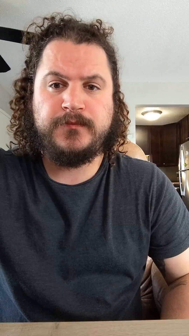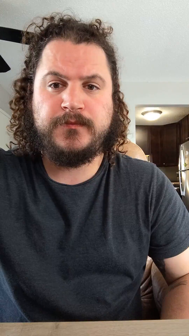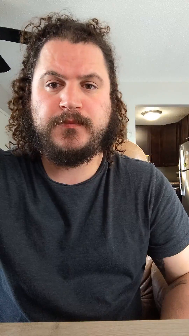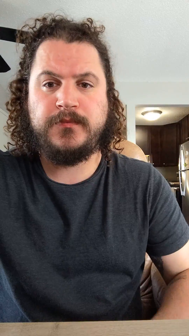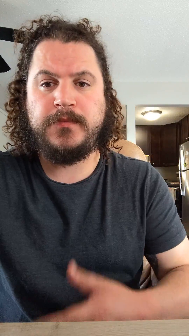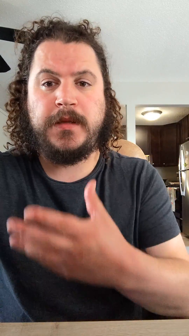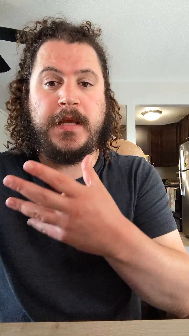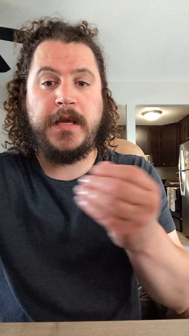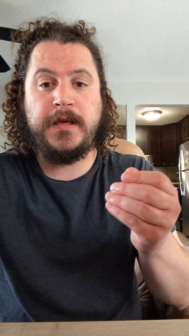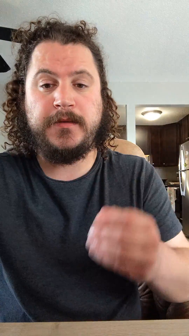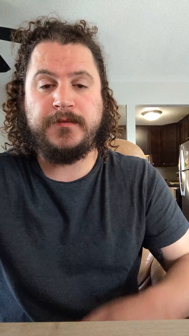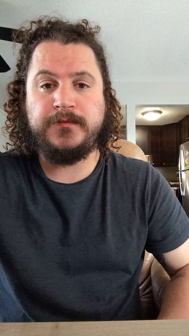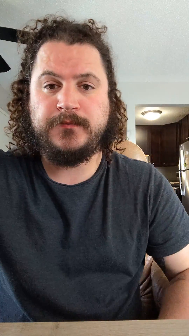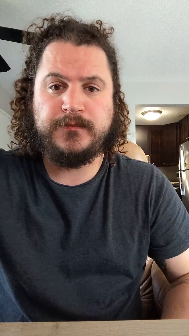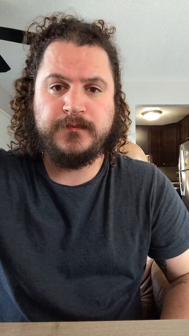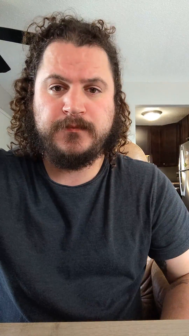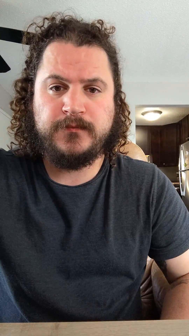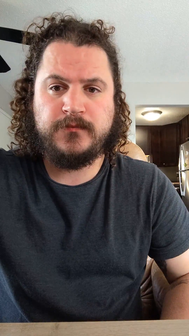and